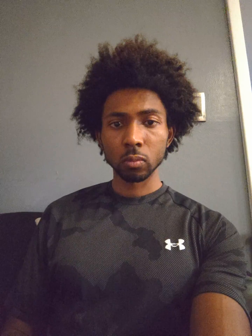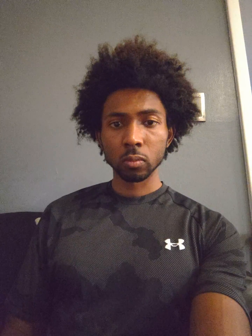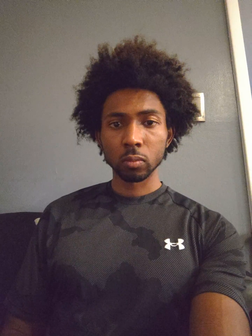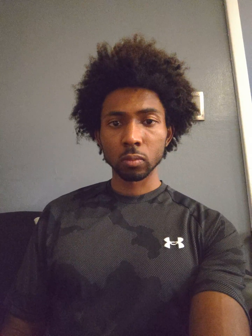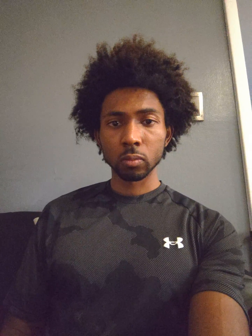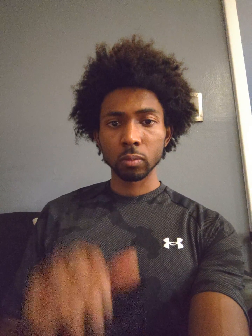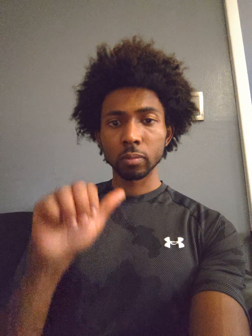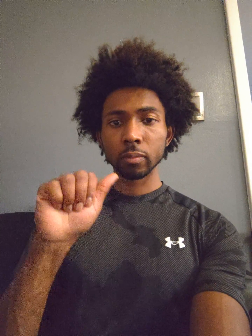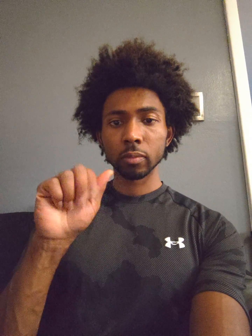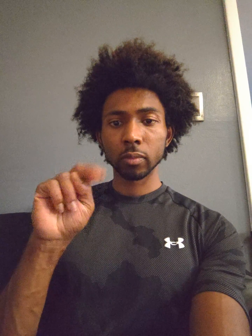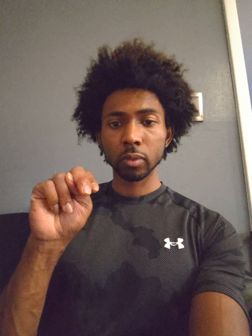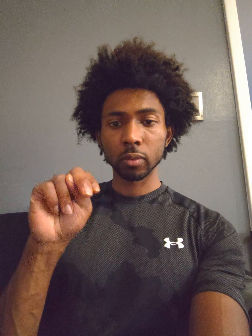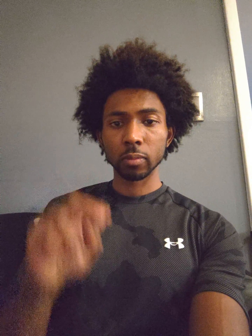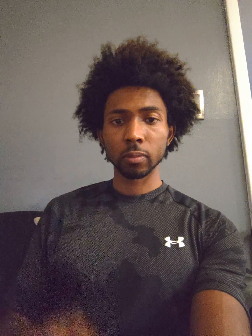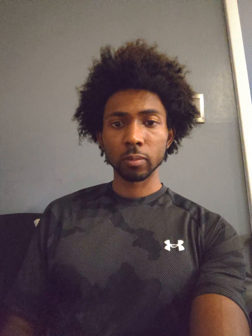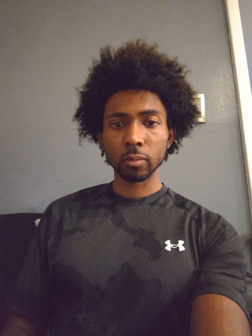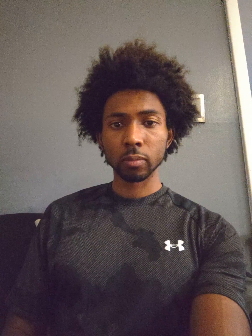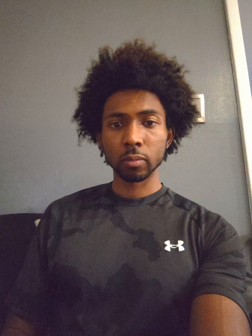an